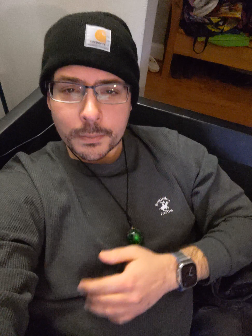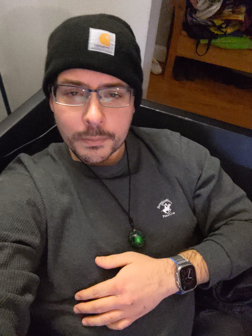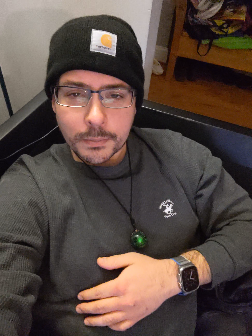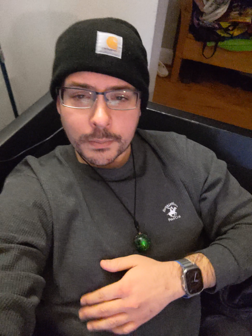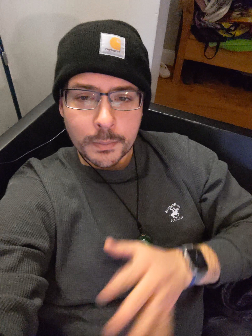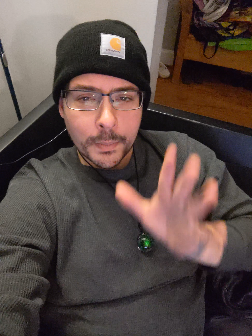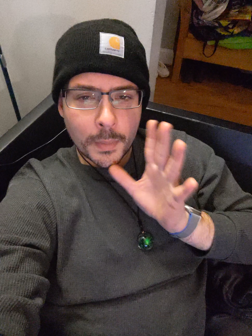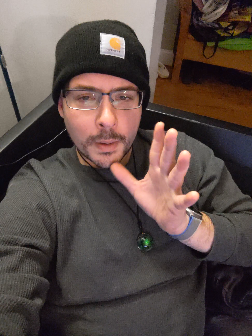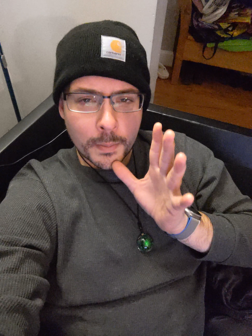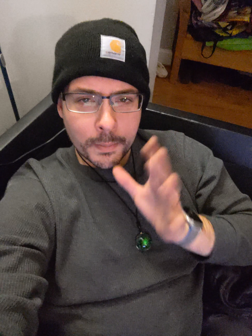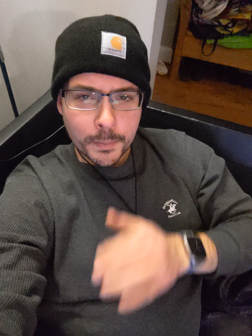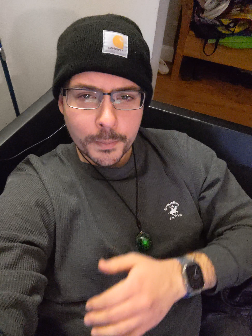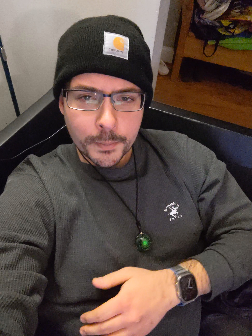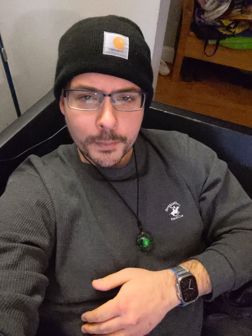mom